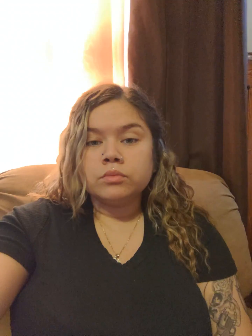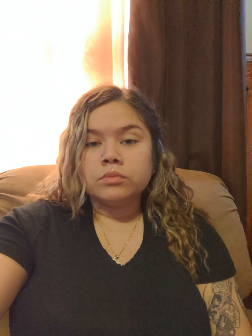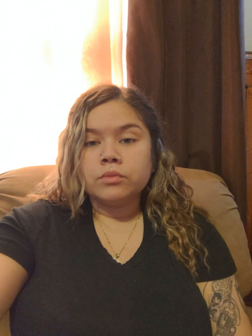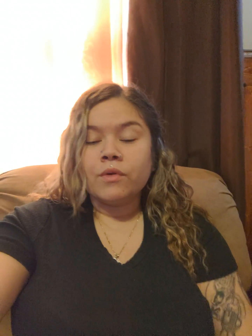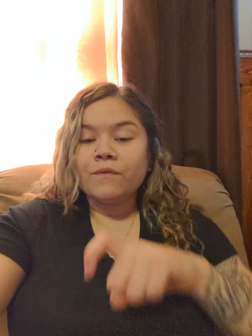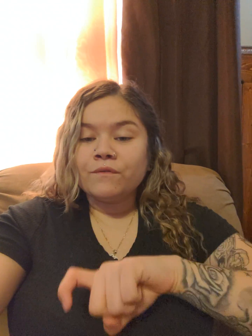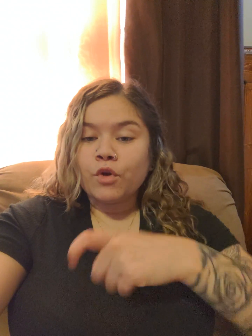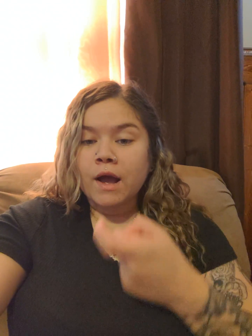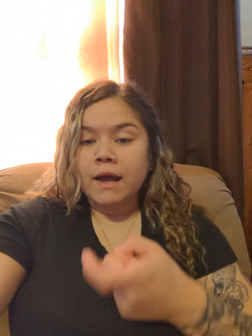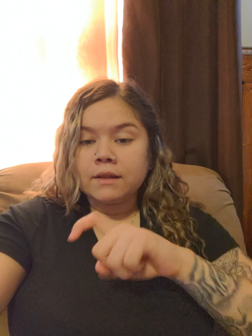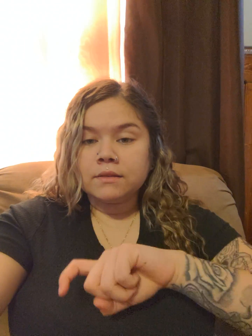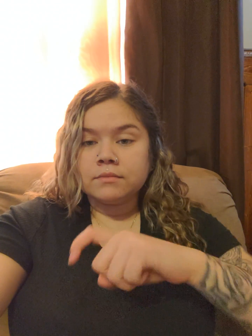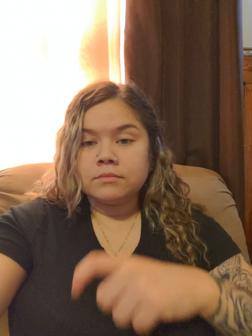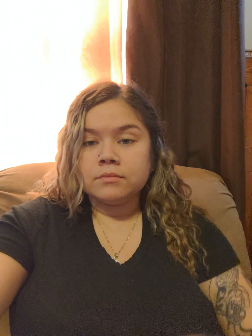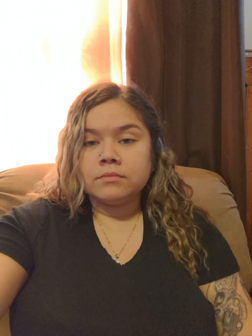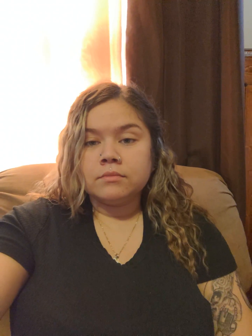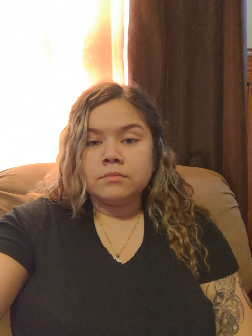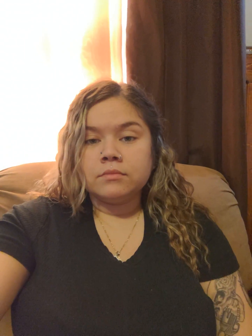friend